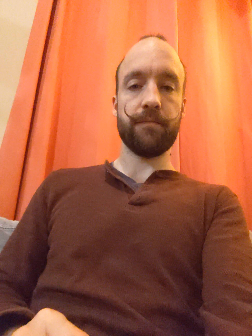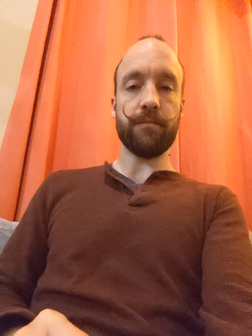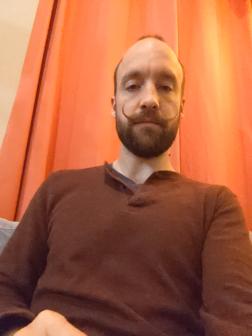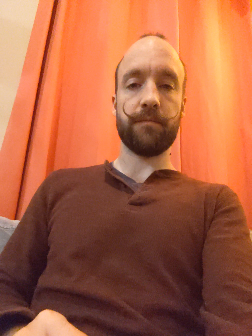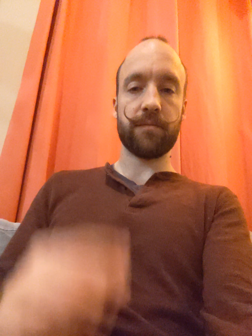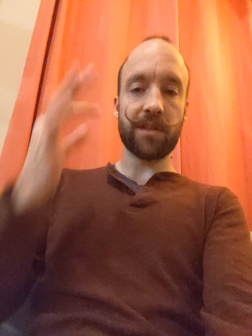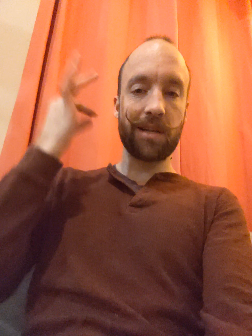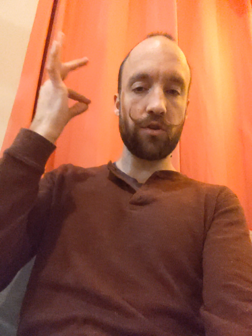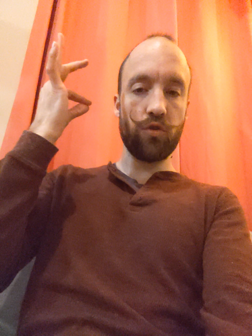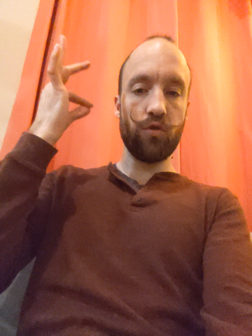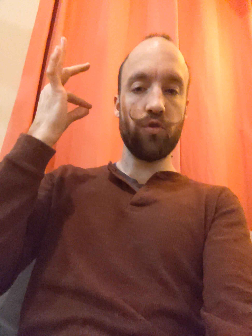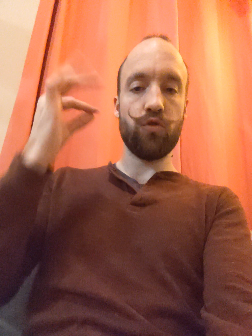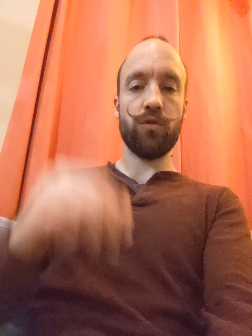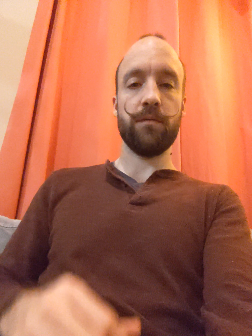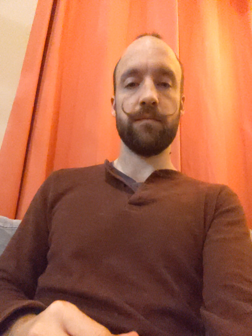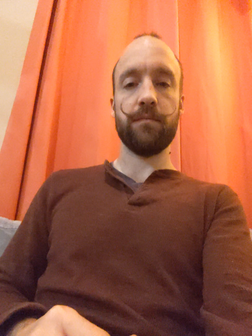hair